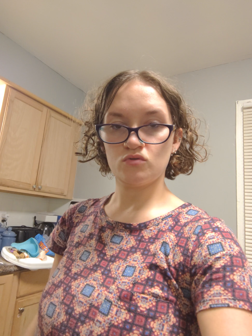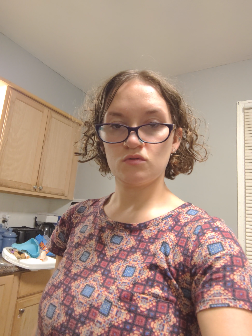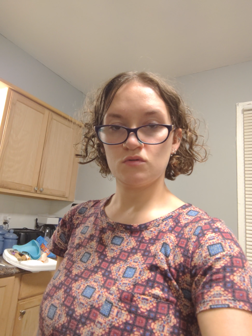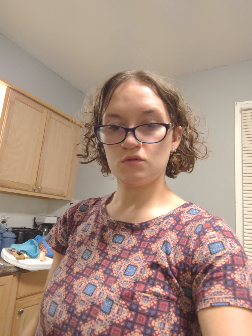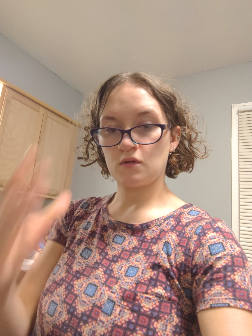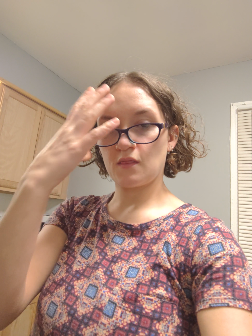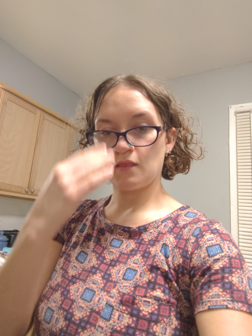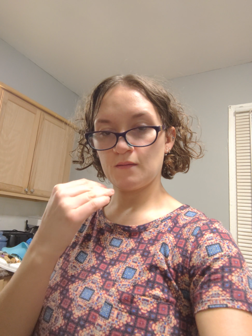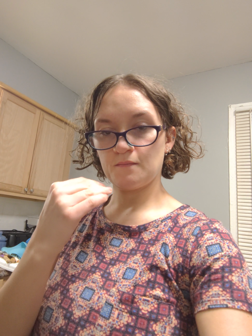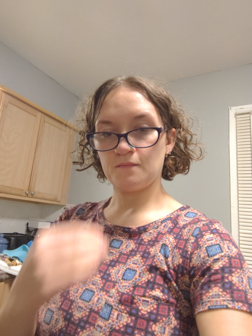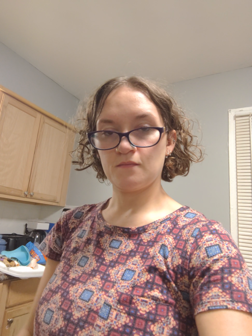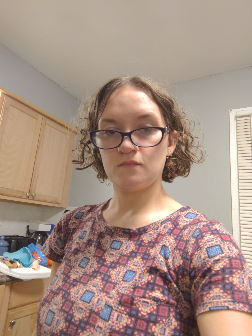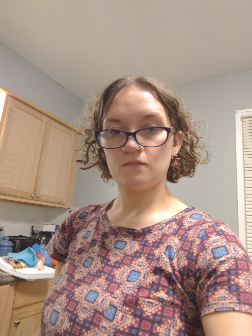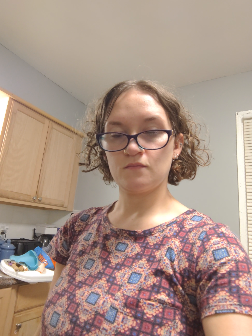sleep